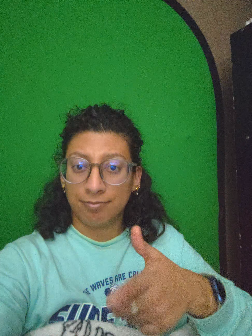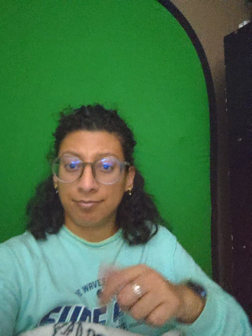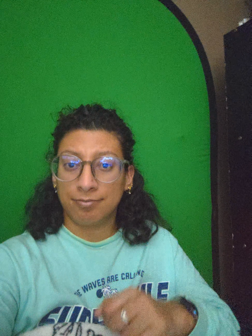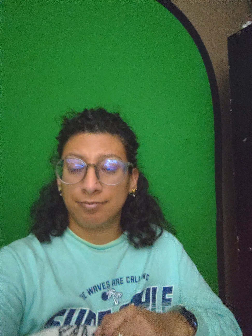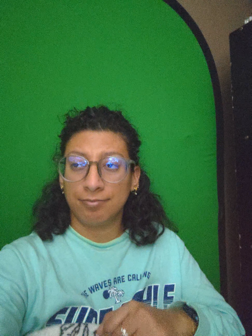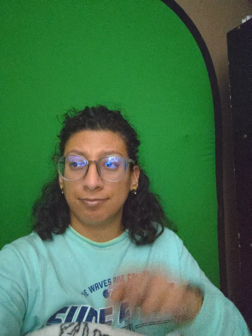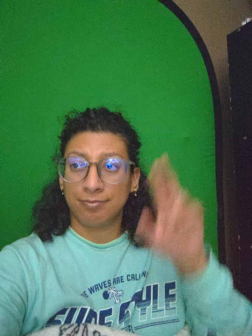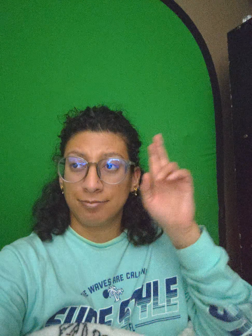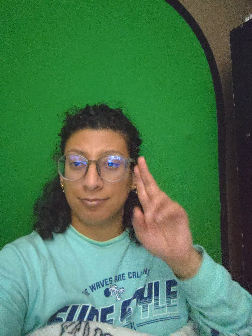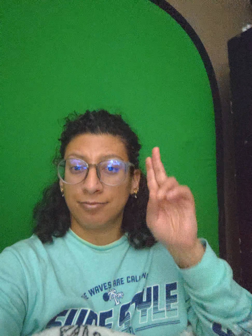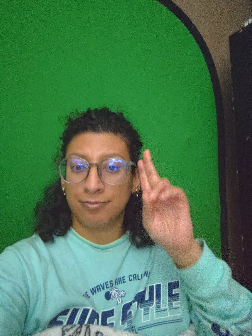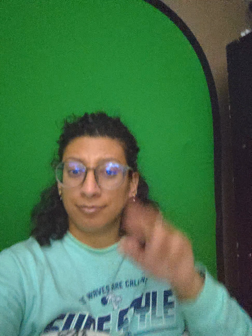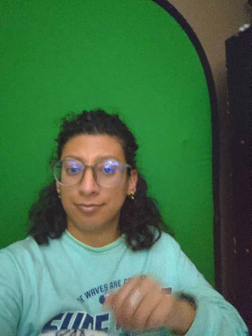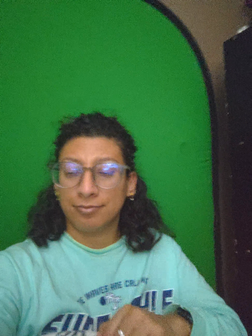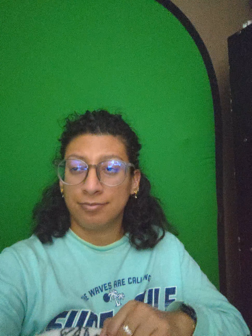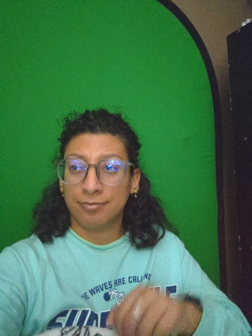uncle